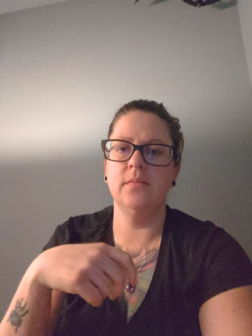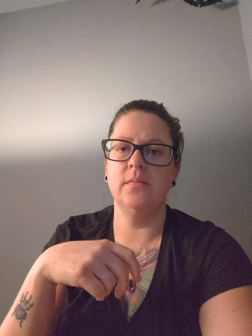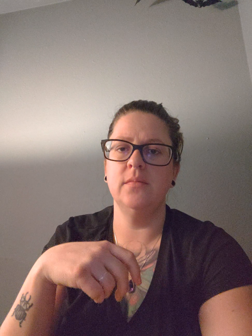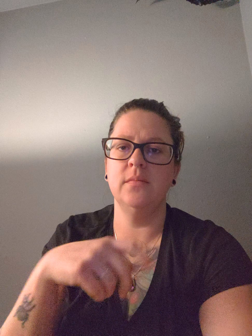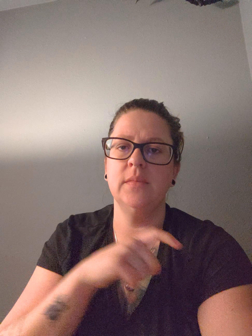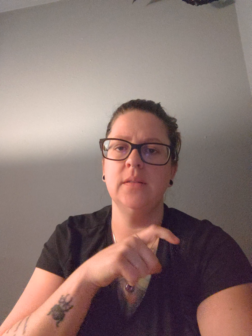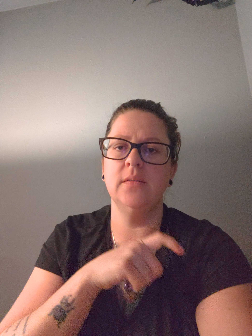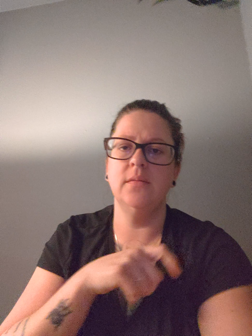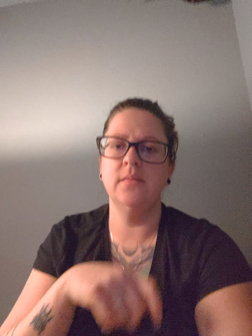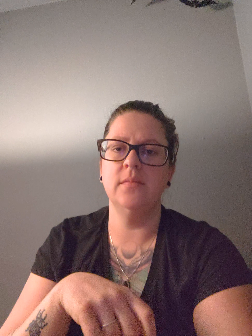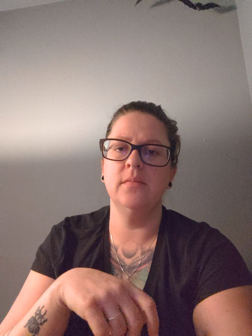police